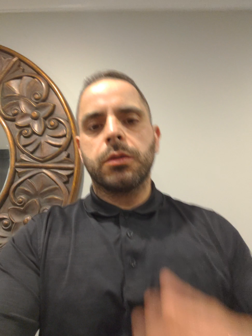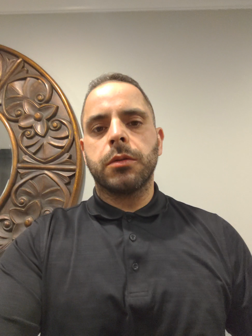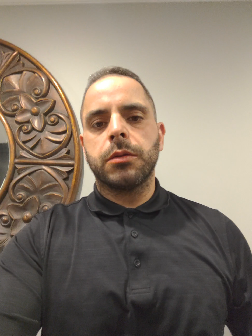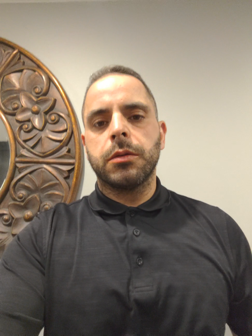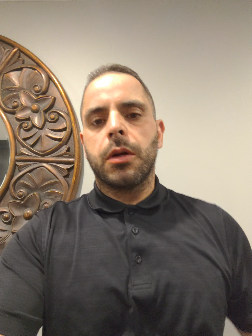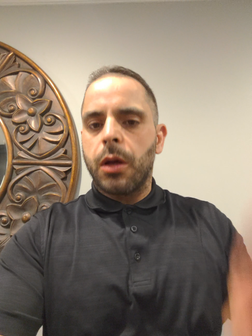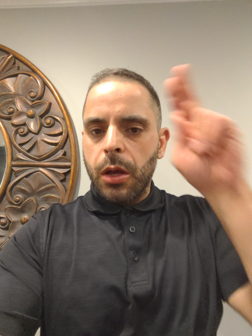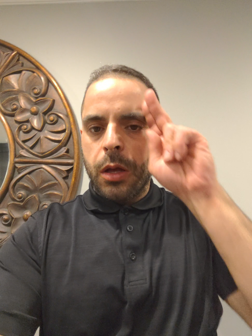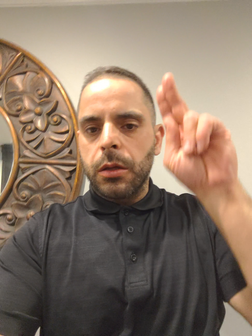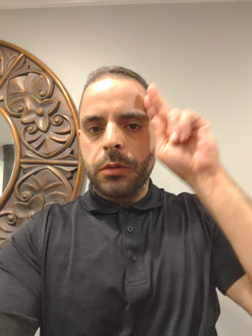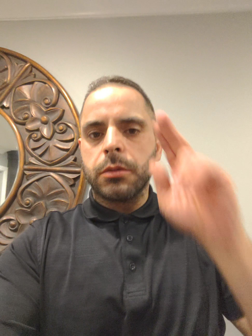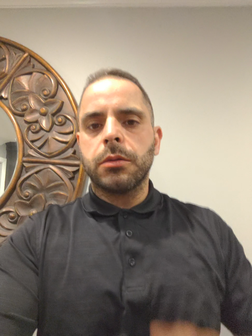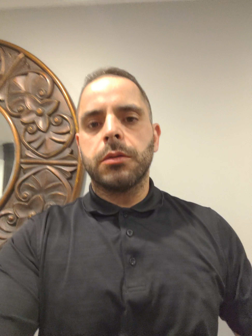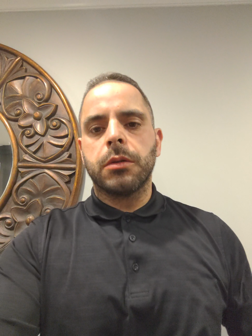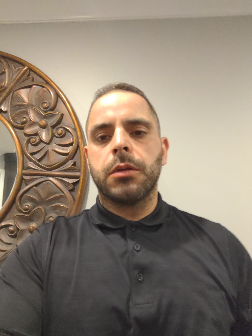uncle